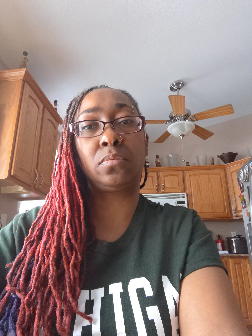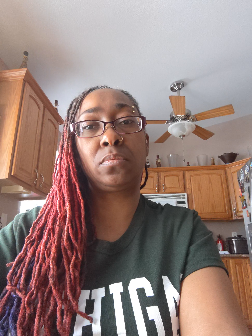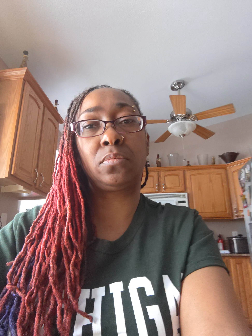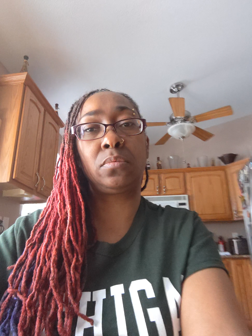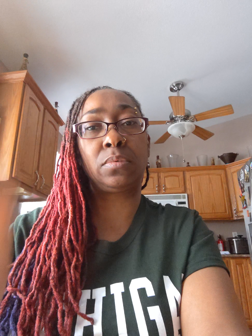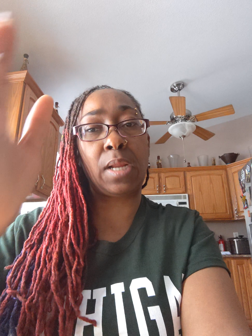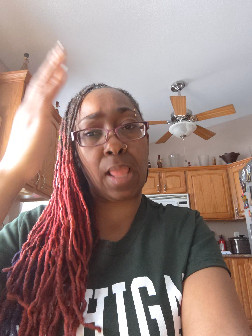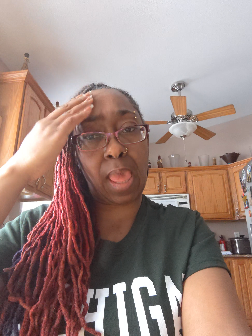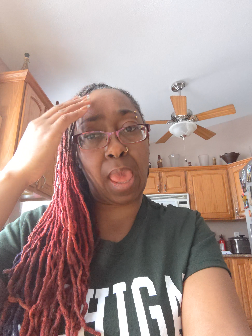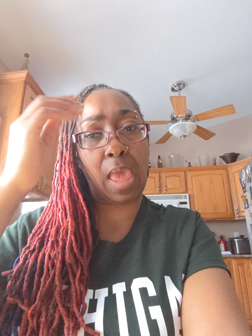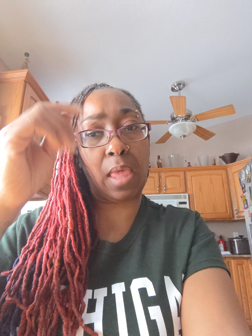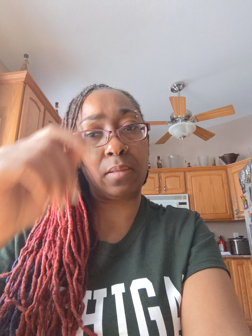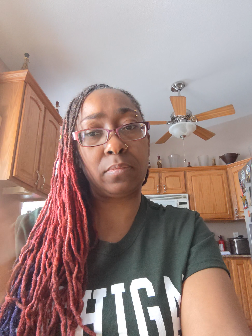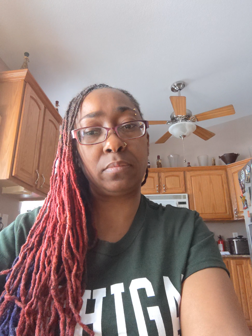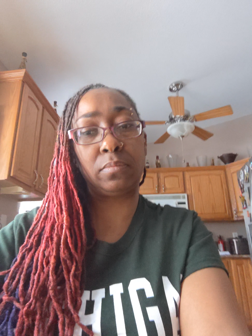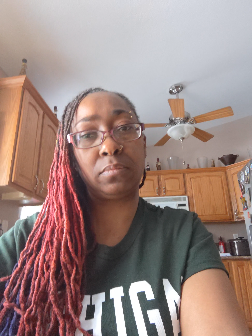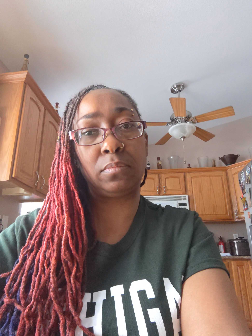hat